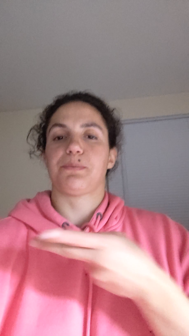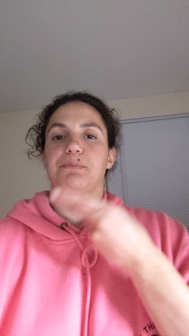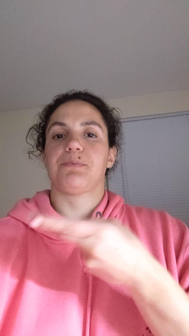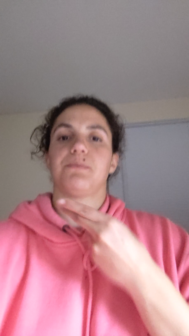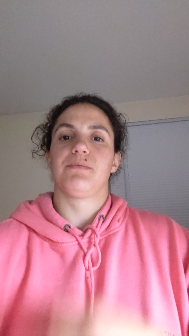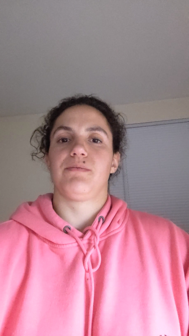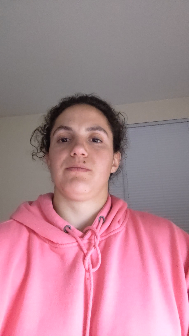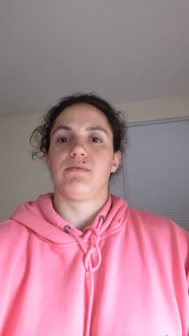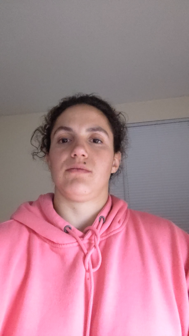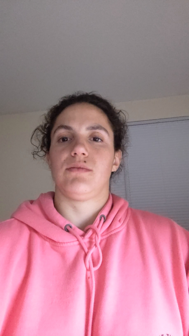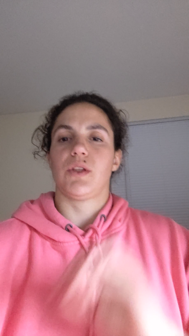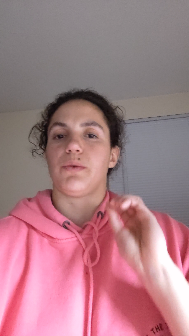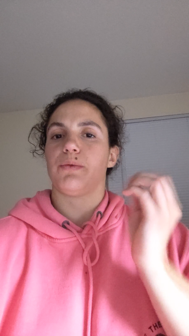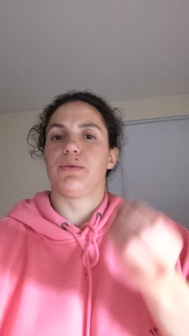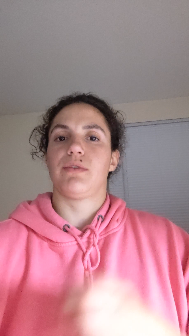none